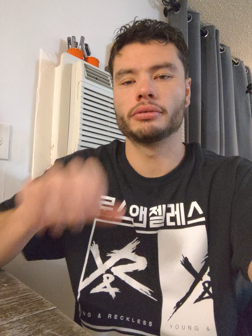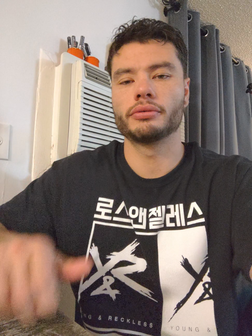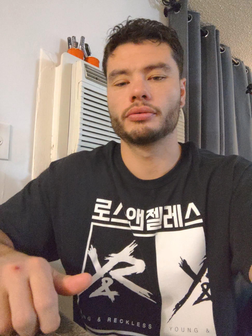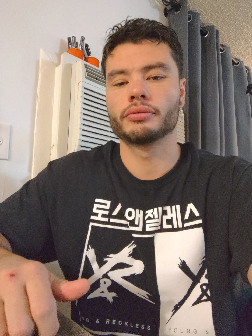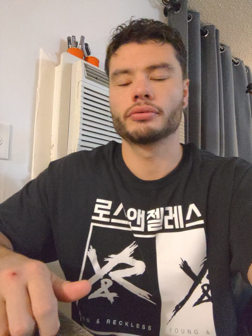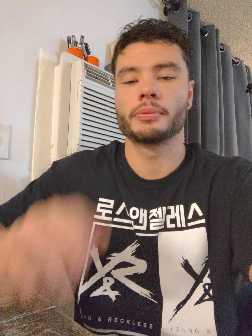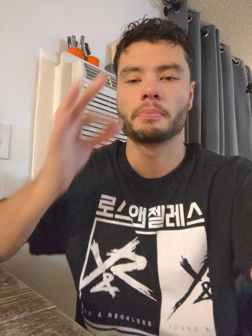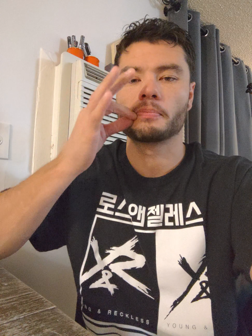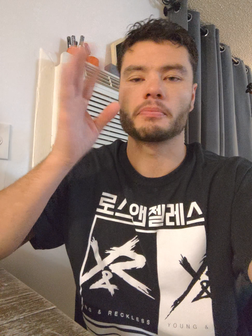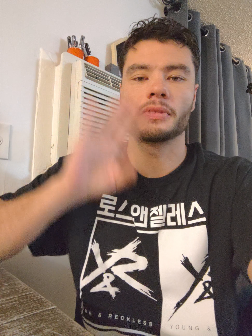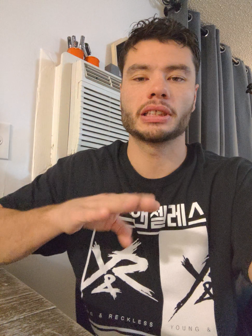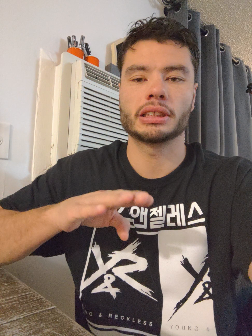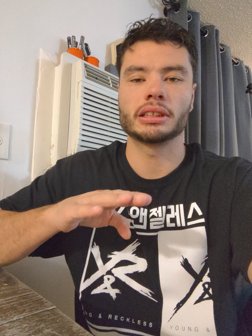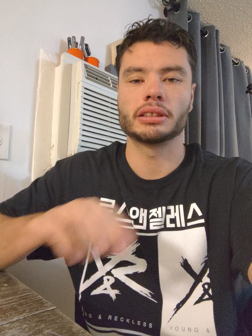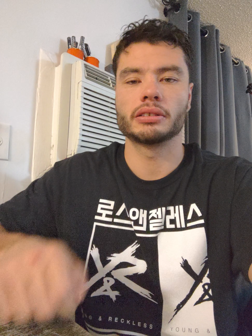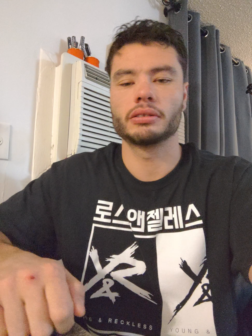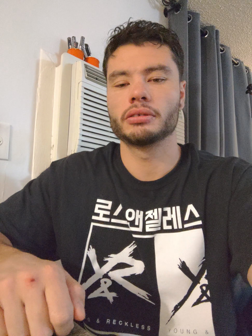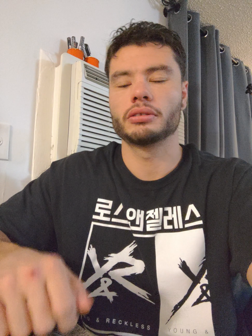bee